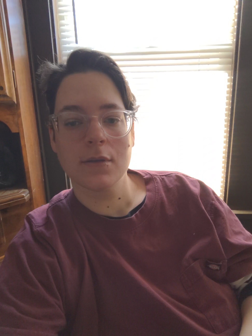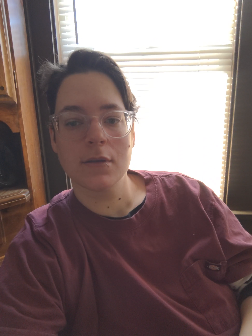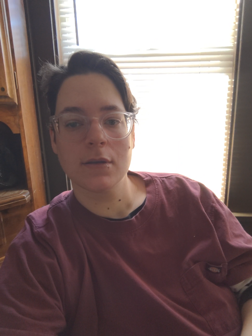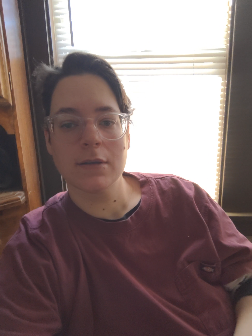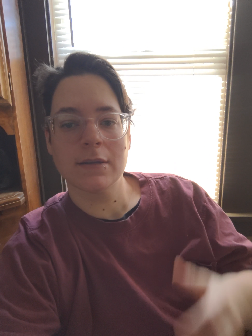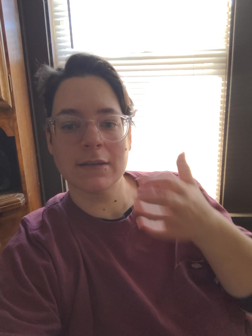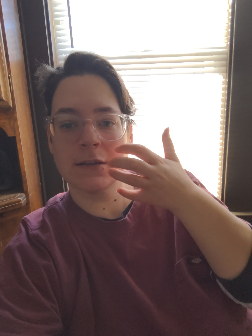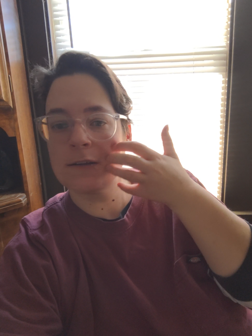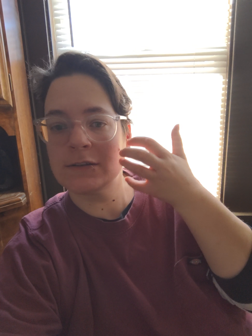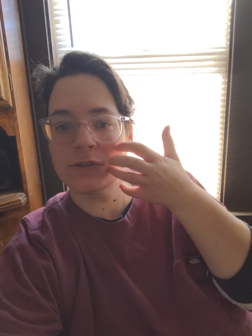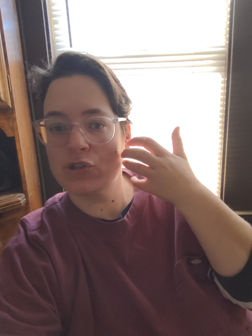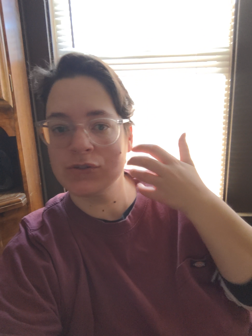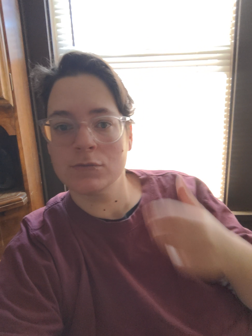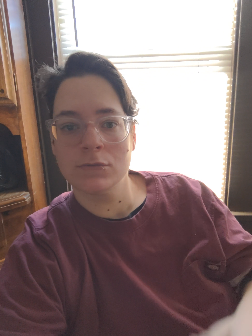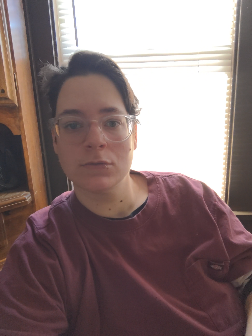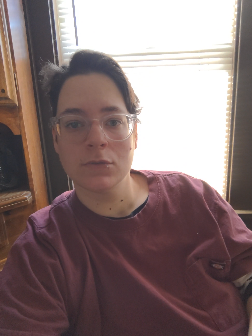tiger